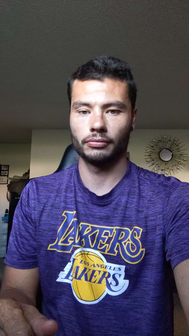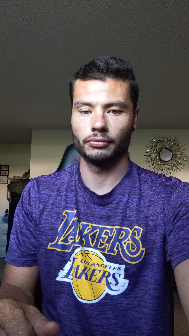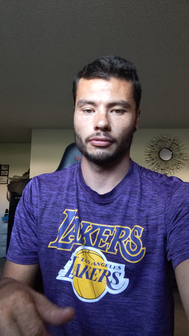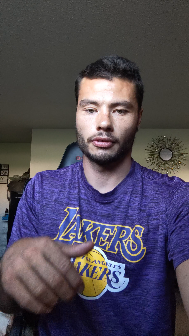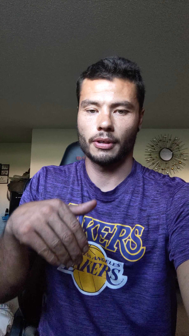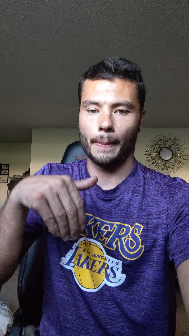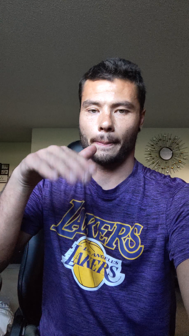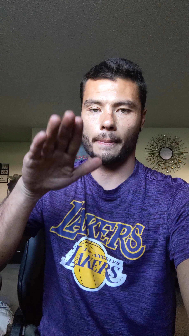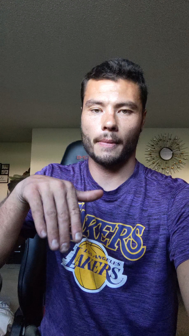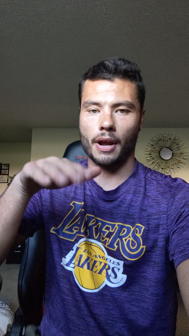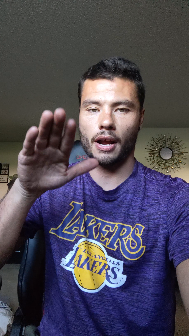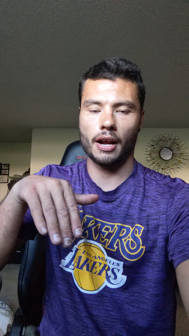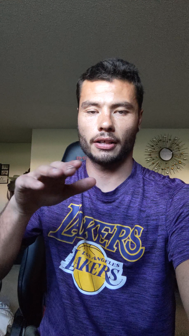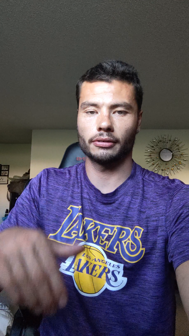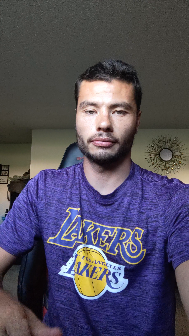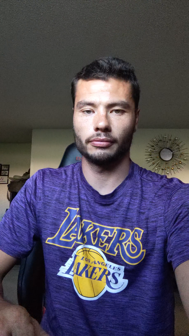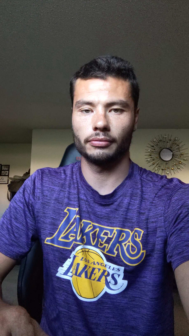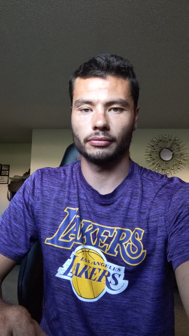paint